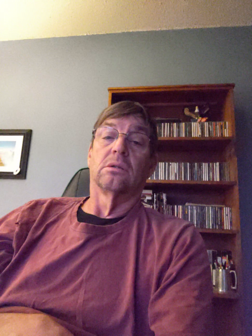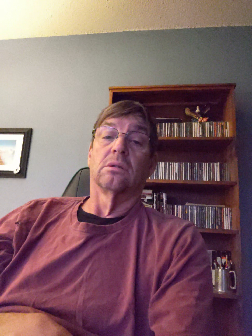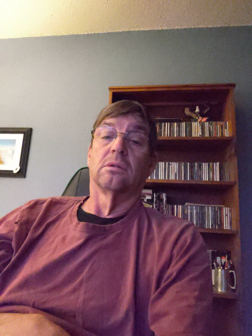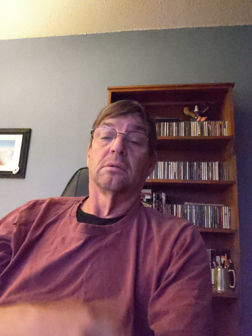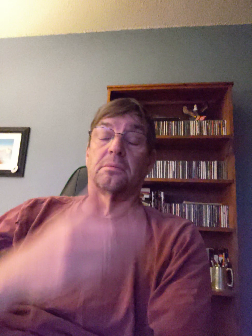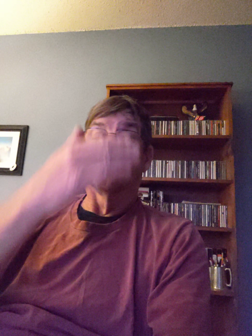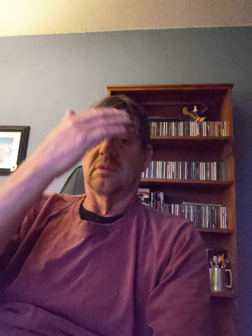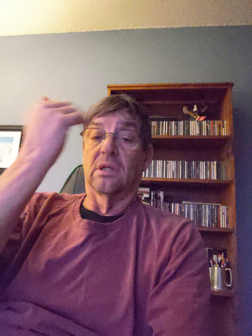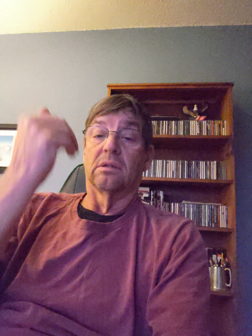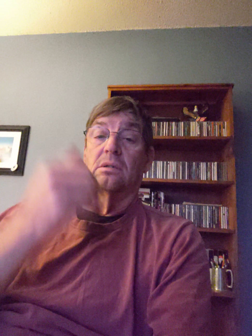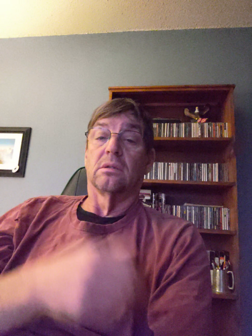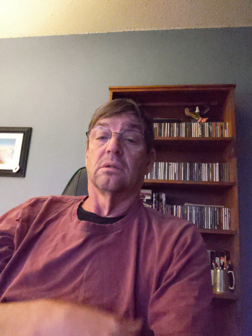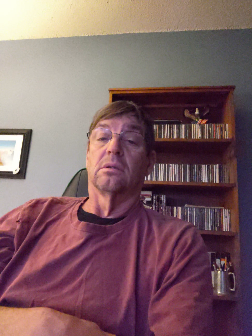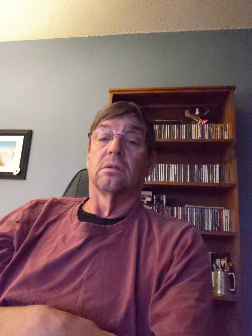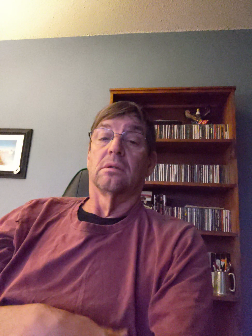because